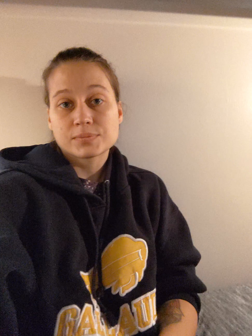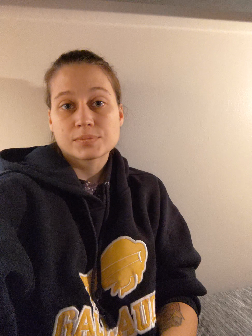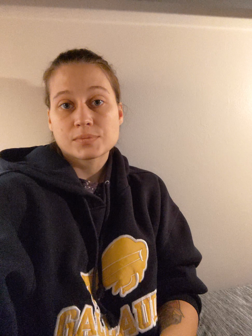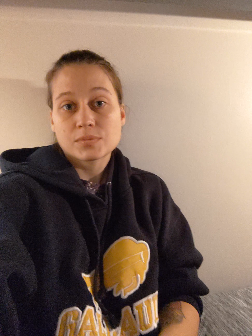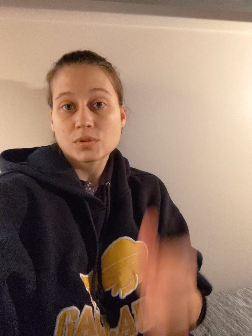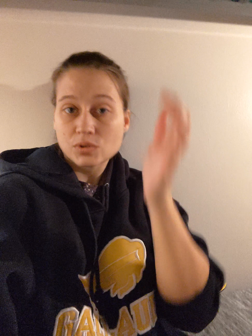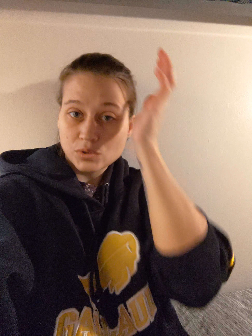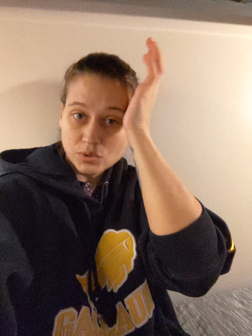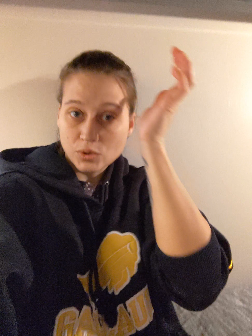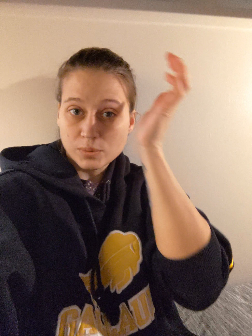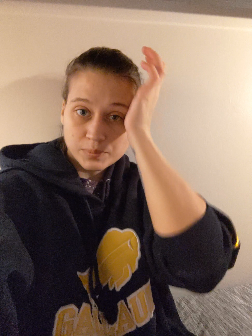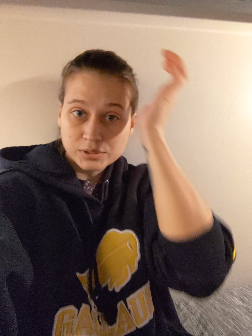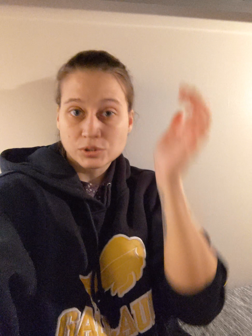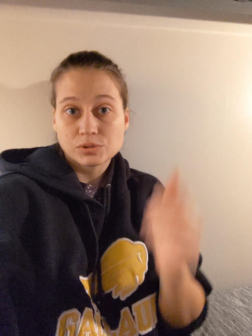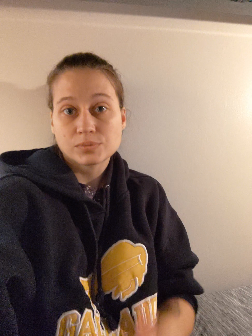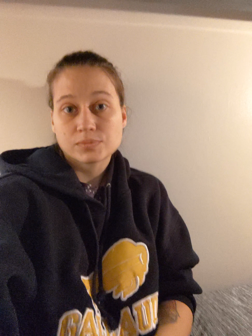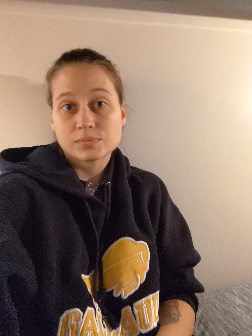garbage